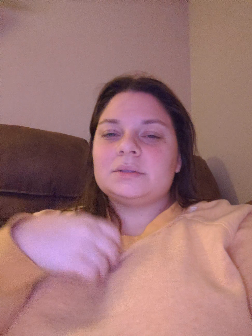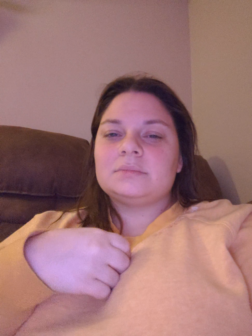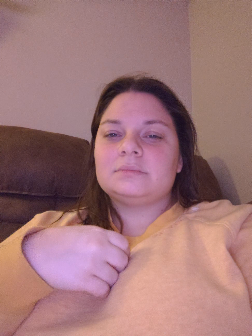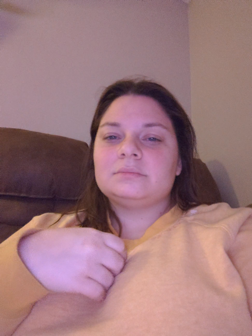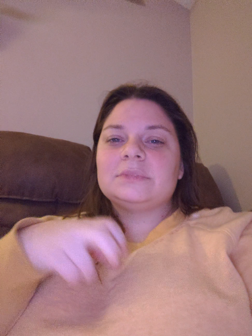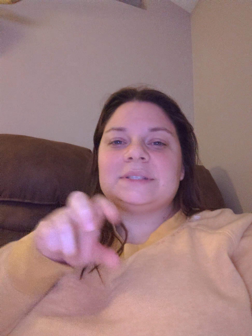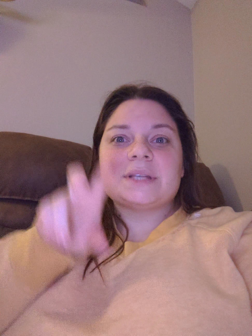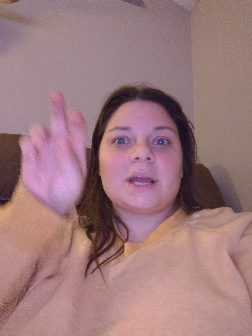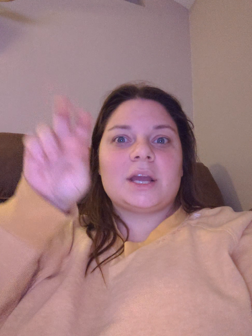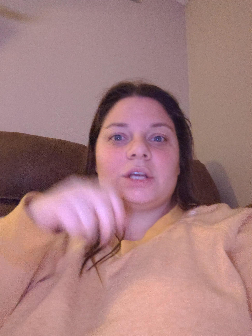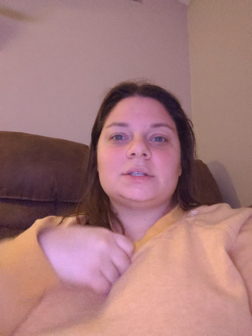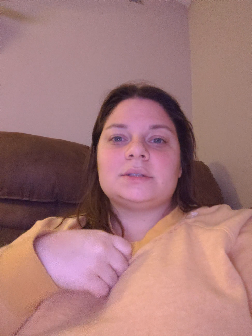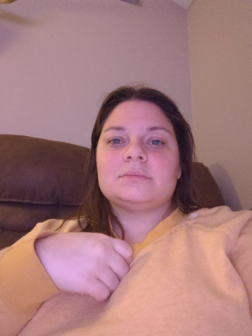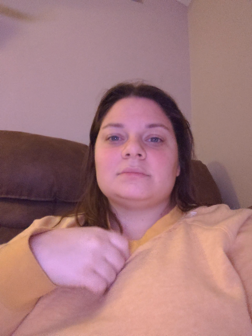stairs